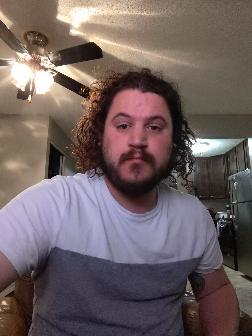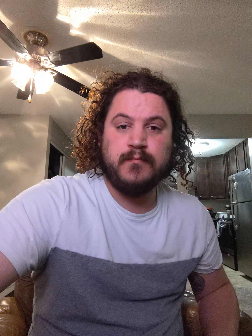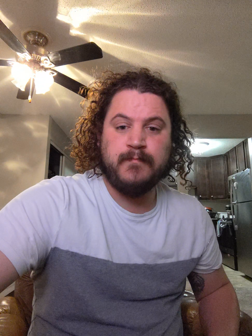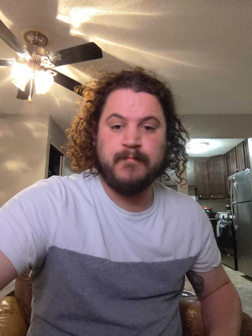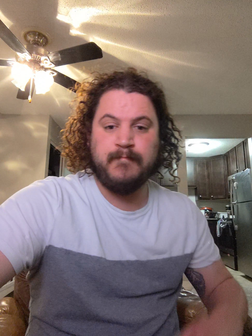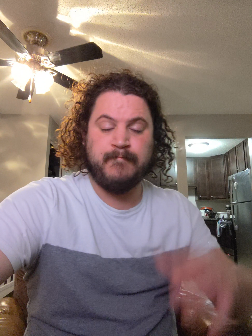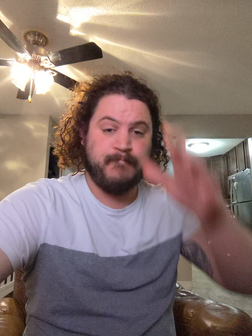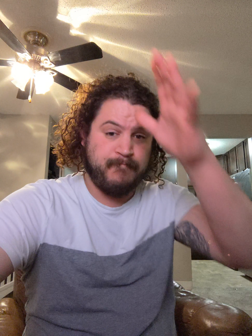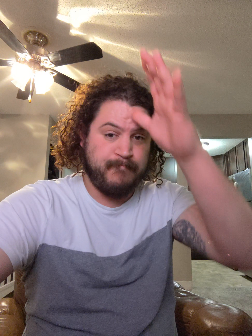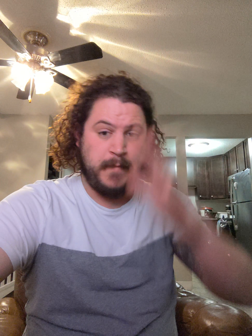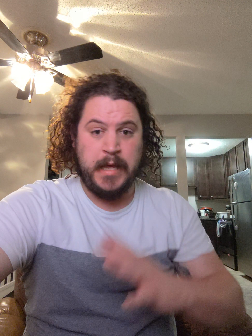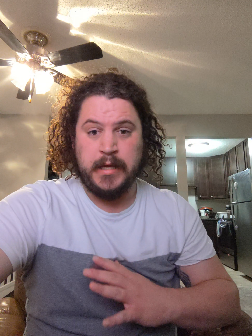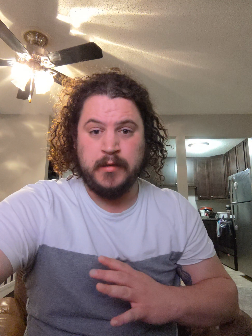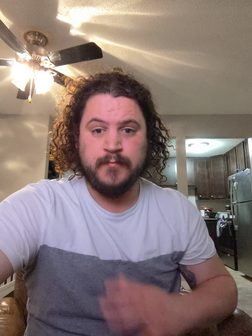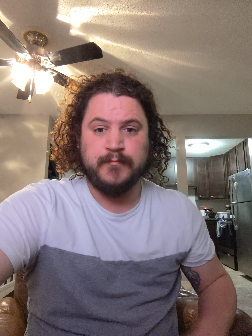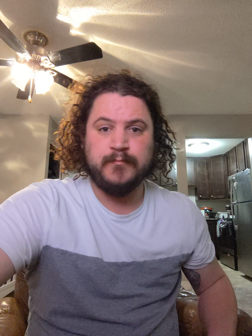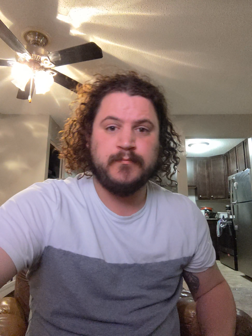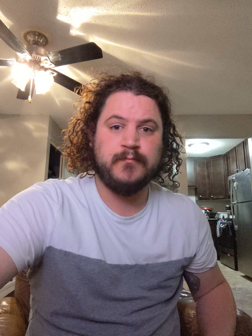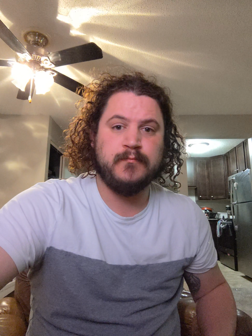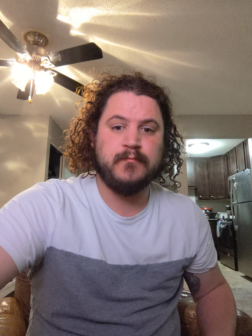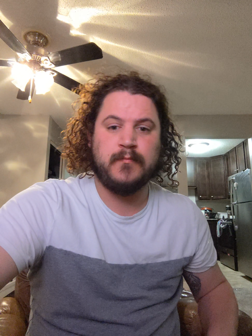man